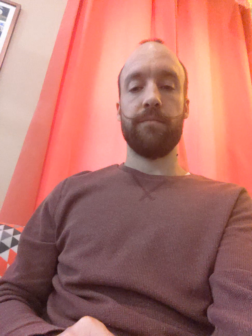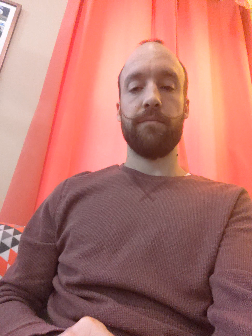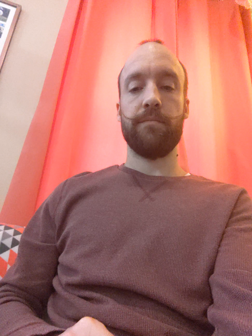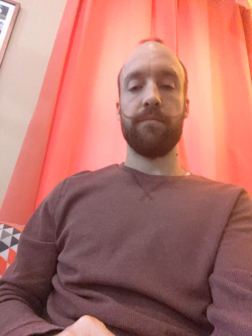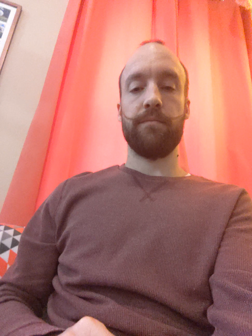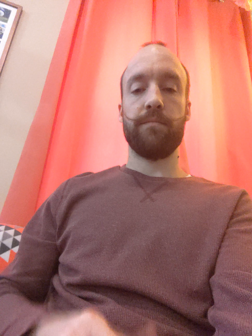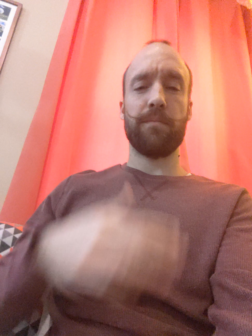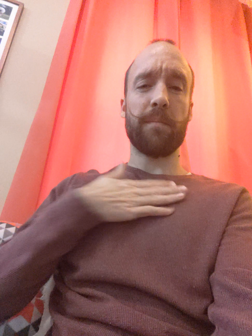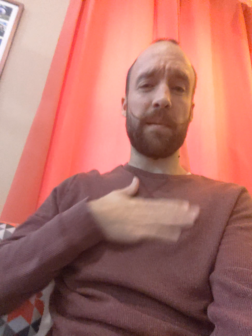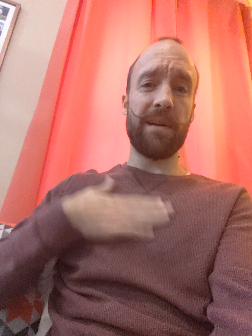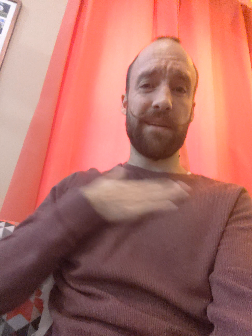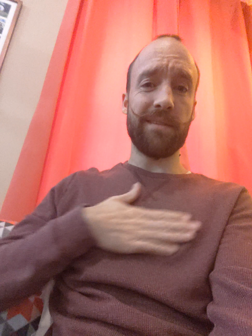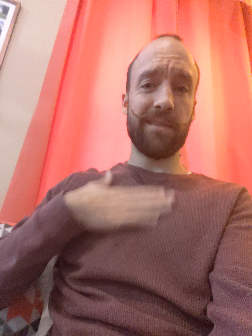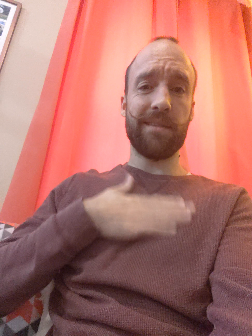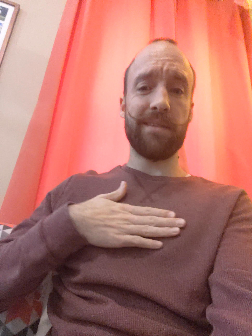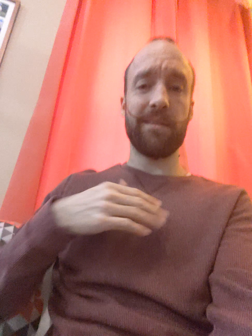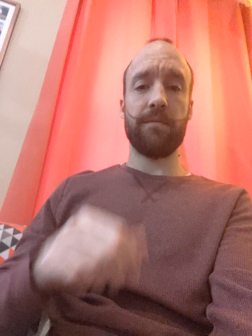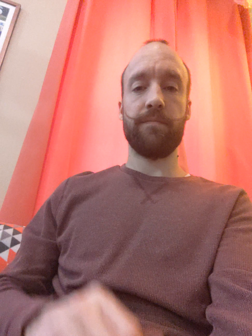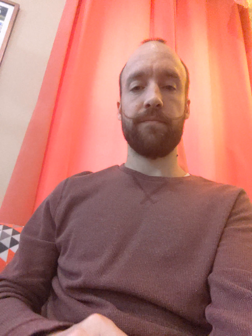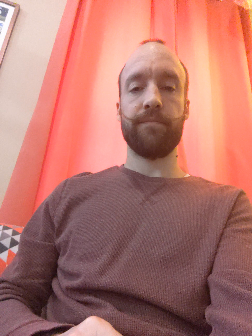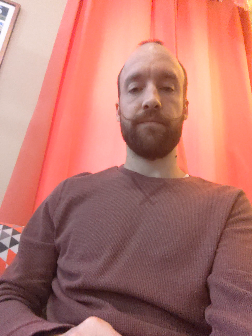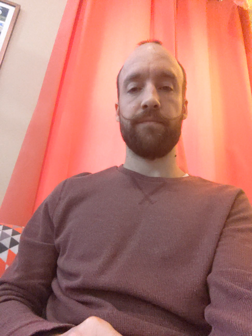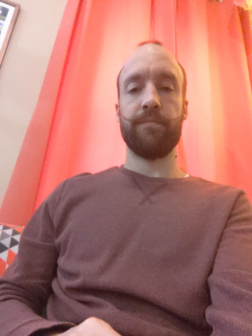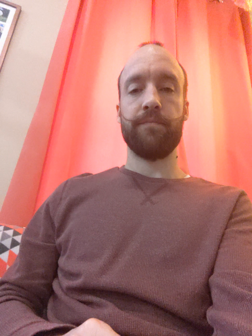please